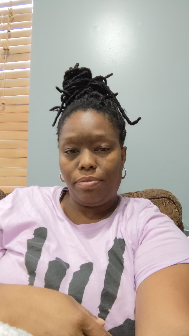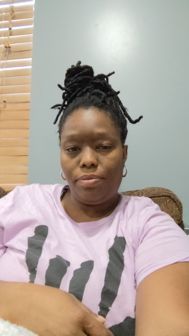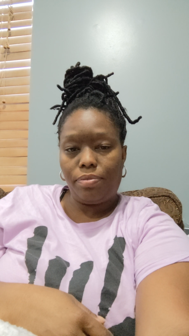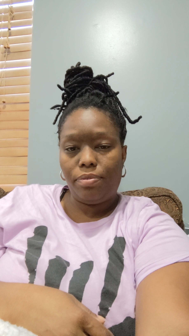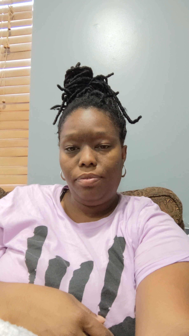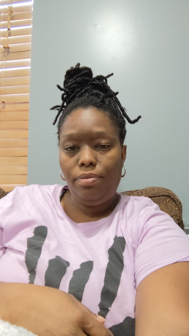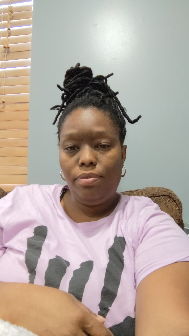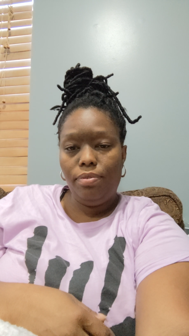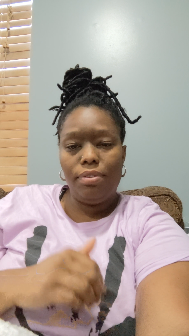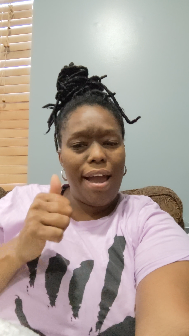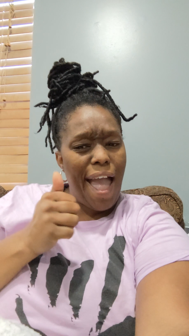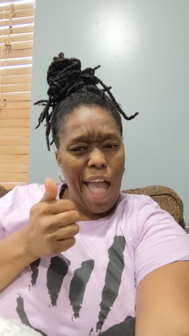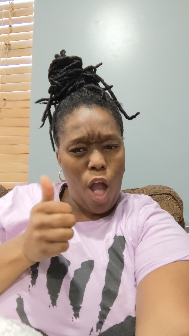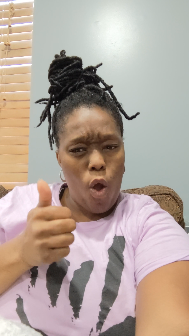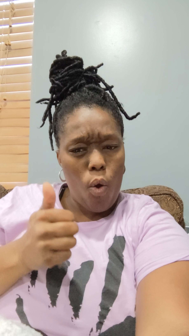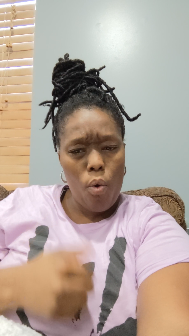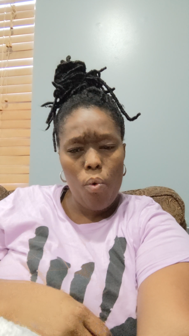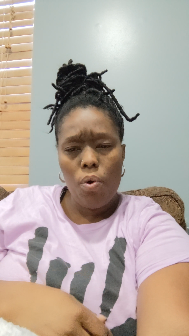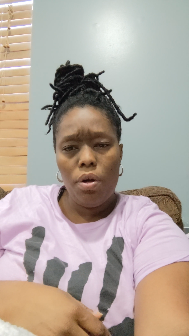how